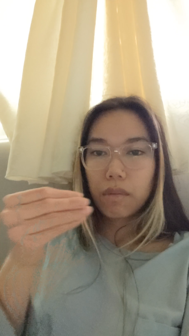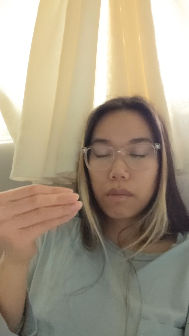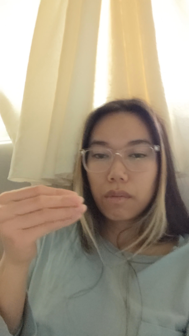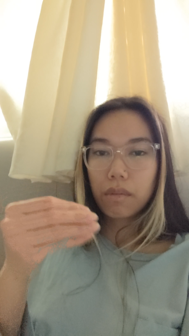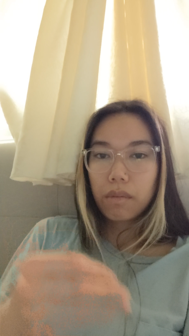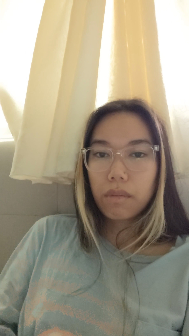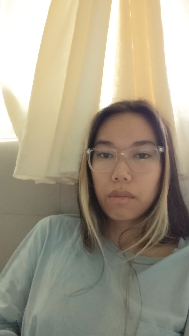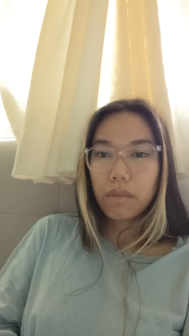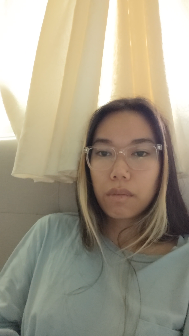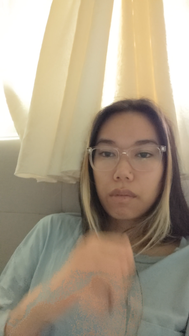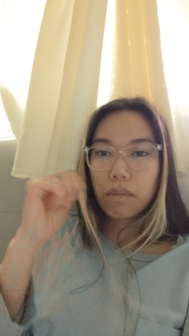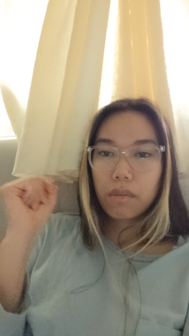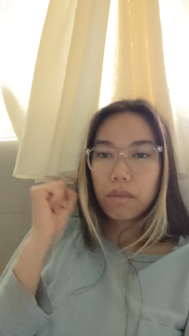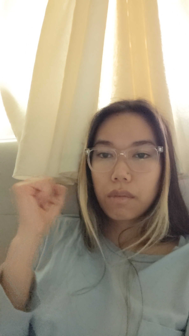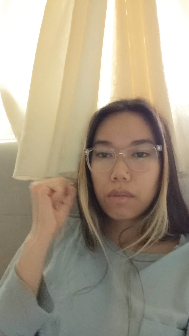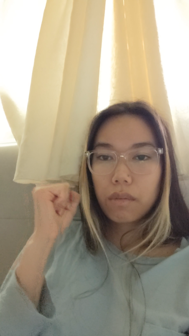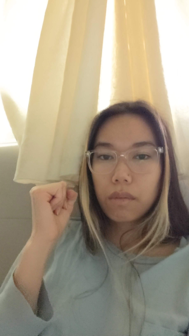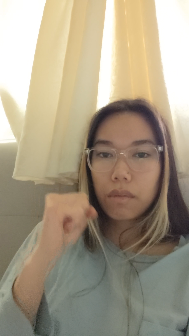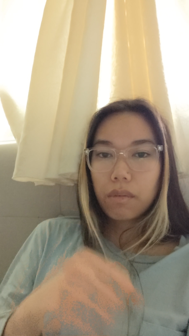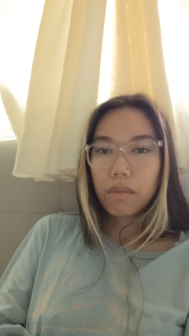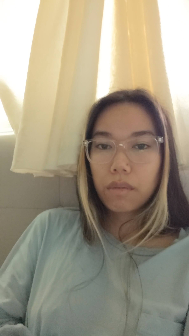cold